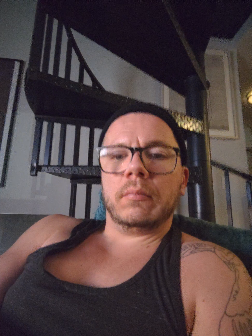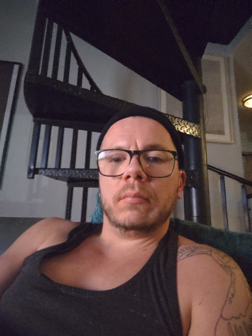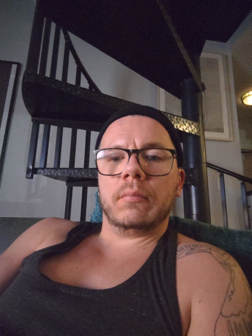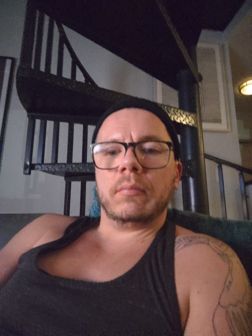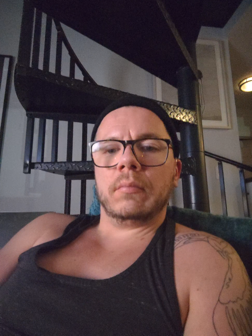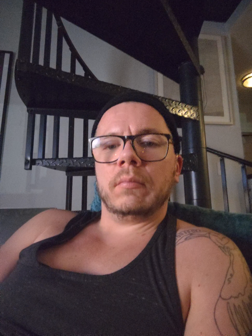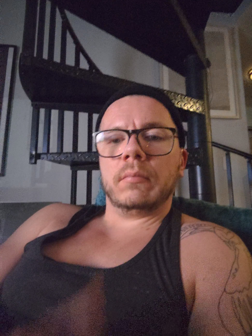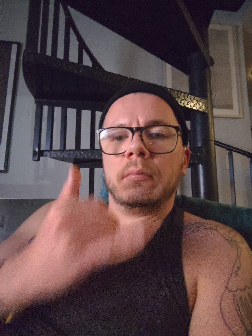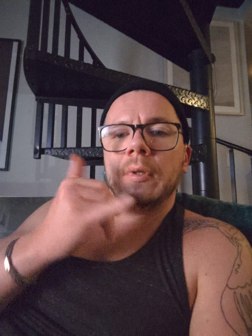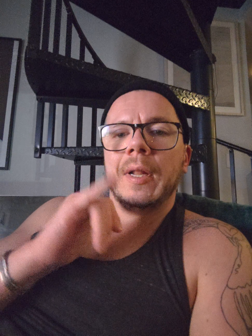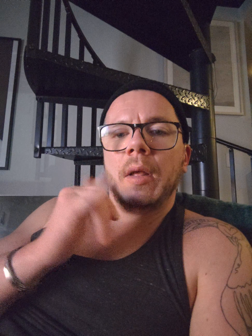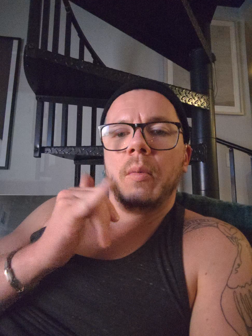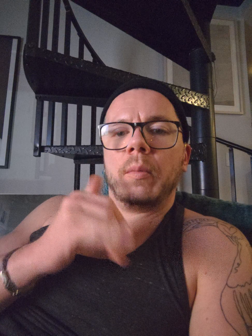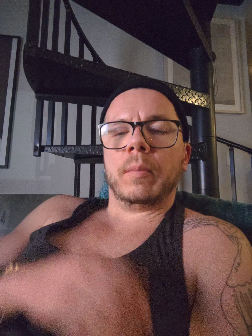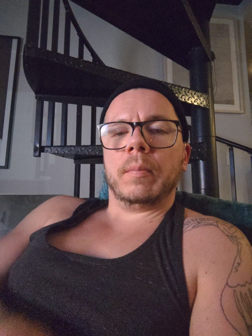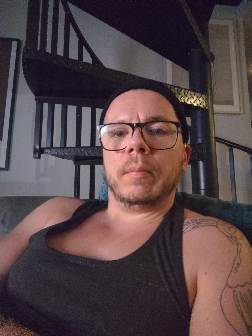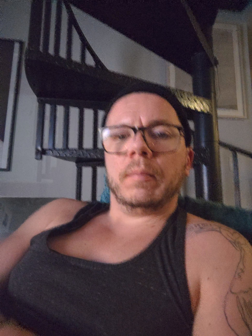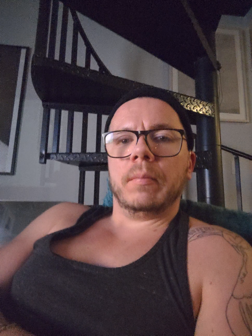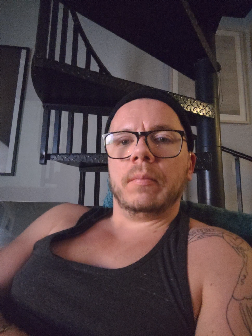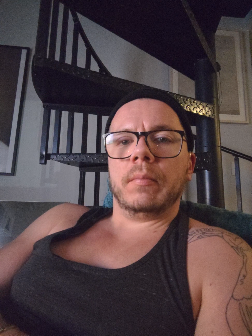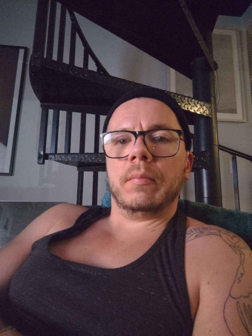yellow